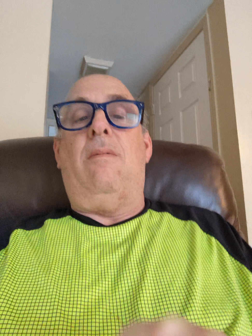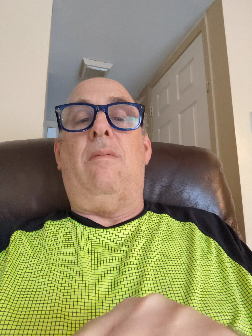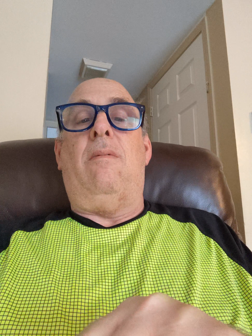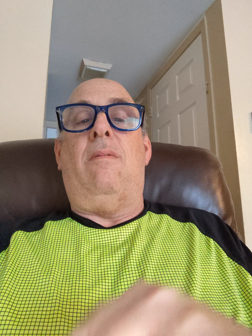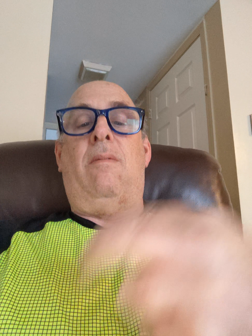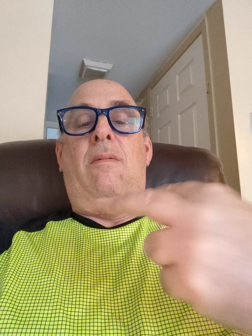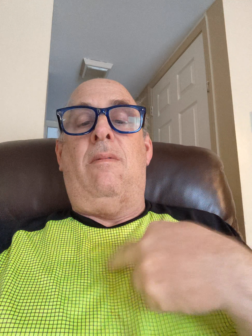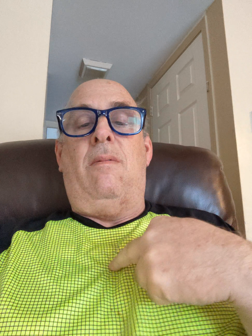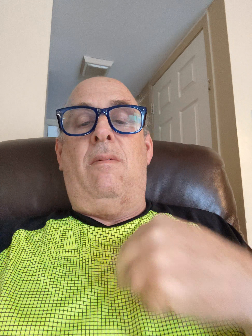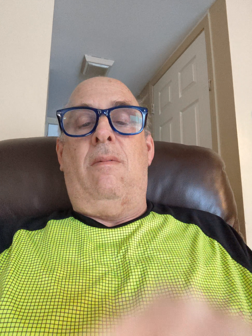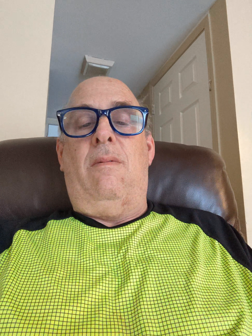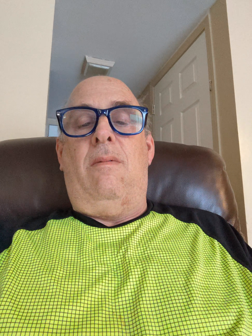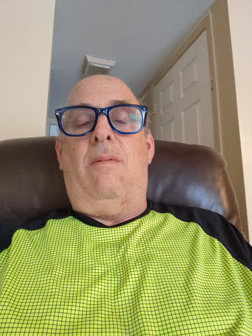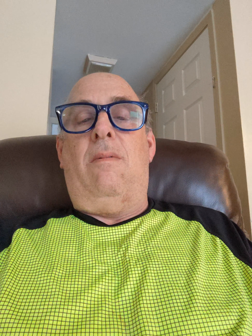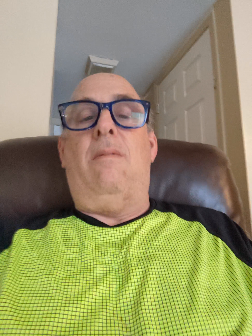have